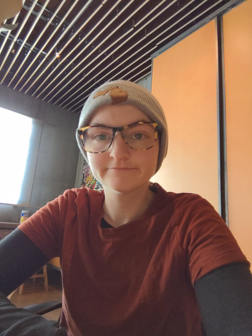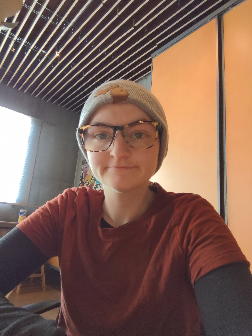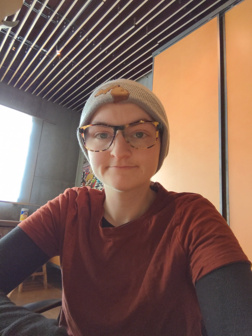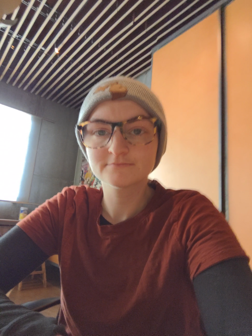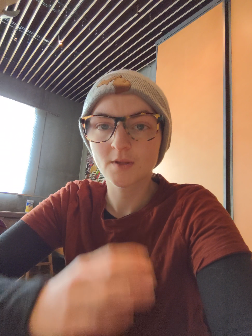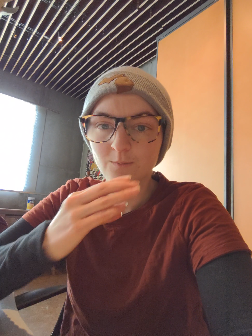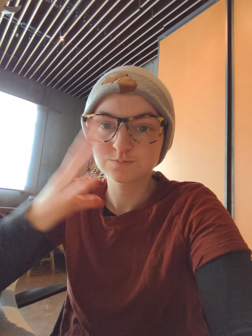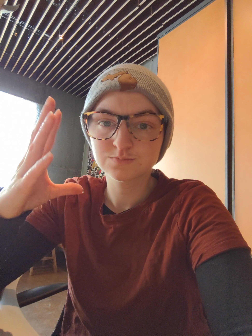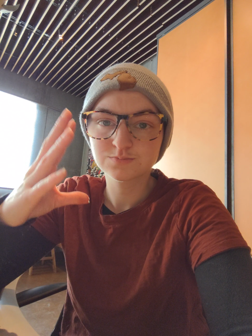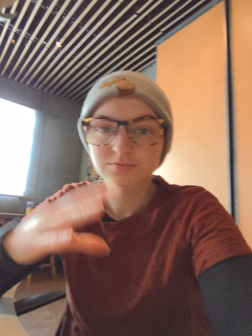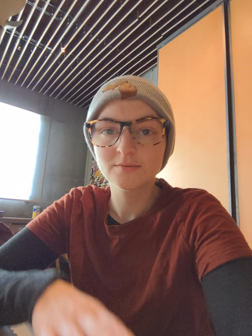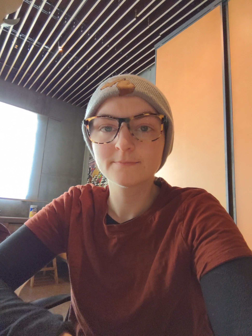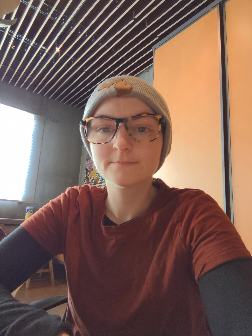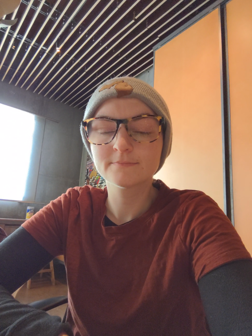balloon